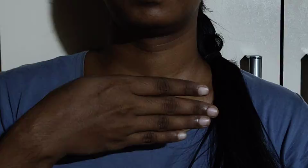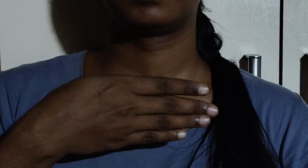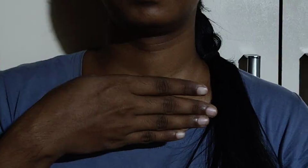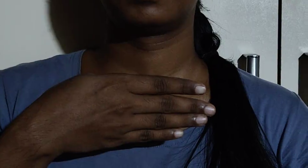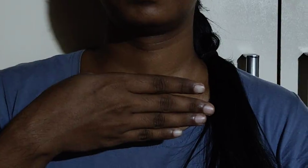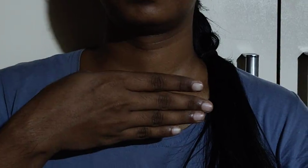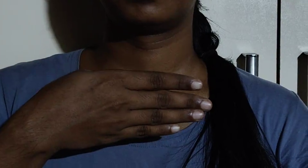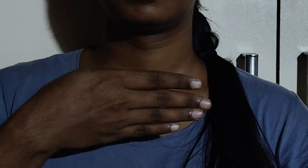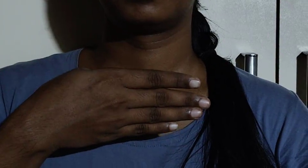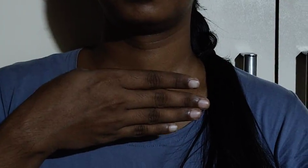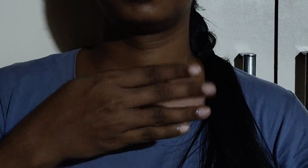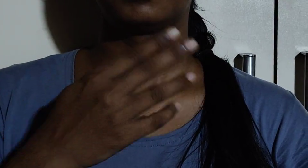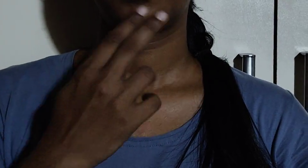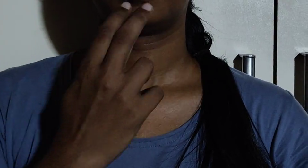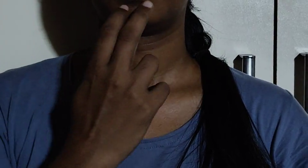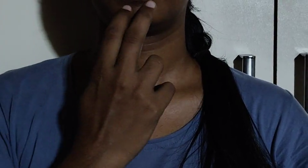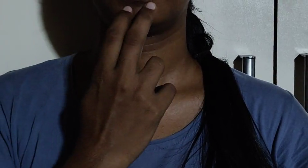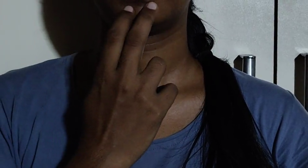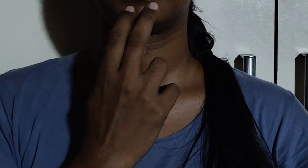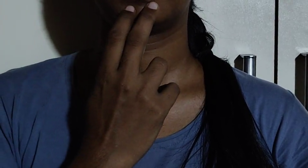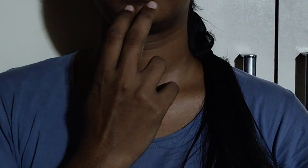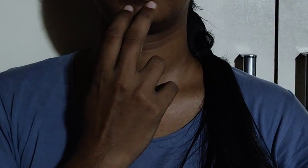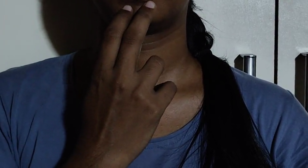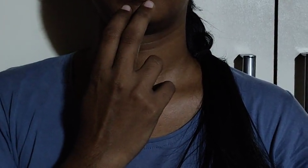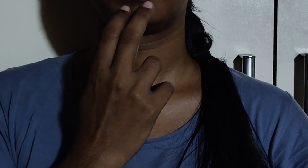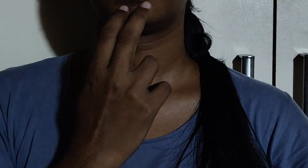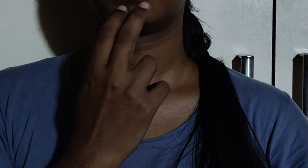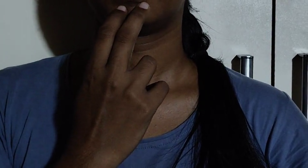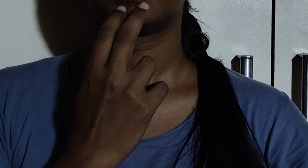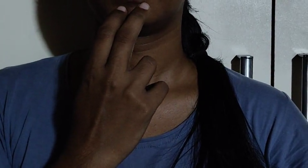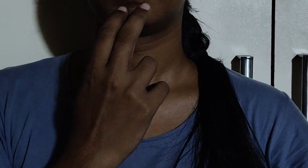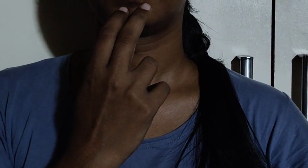അഃ